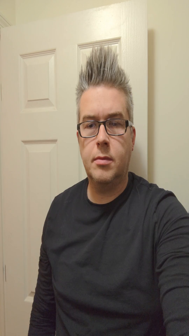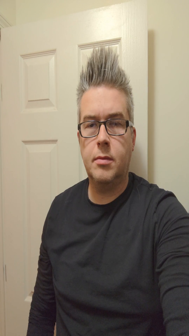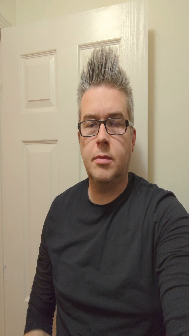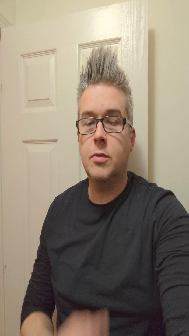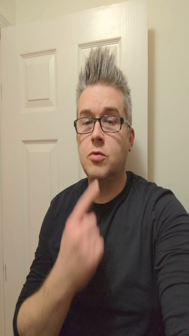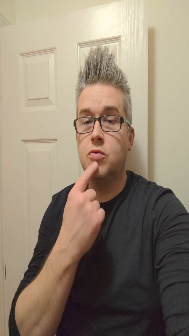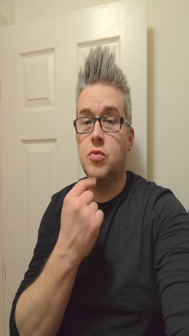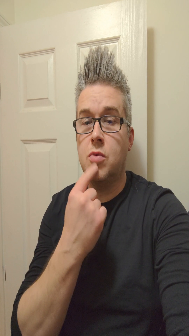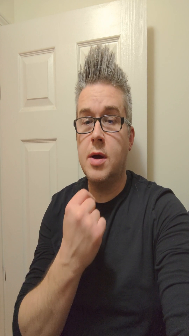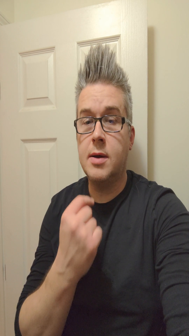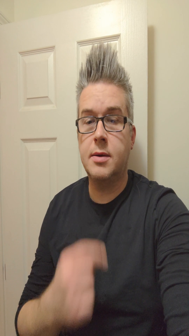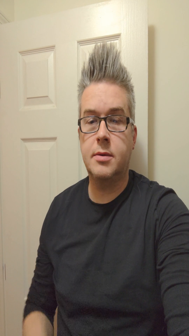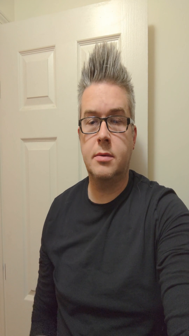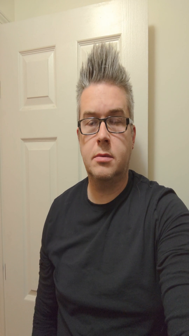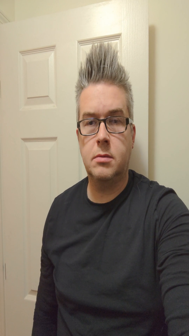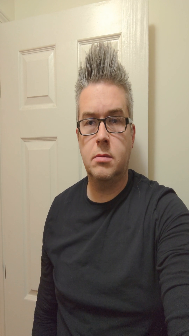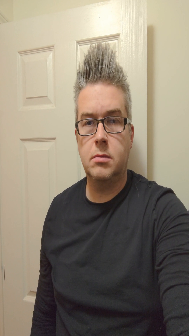red